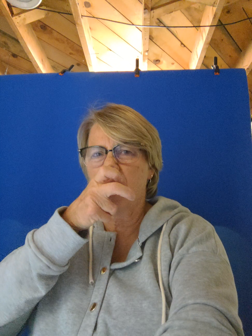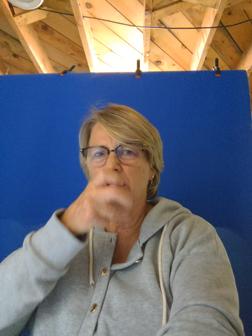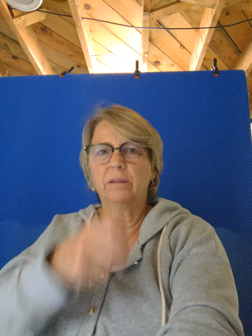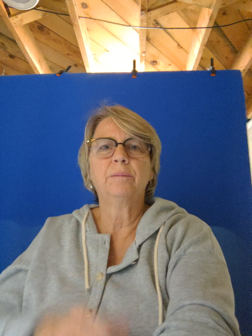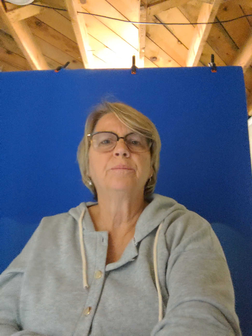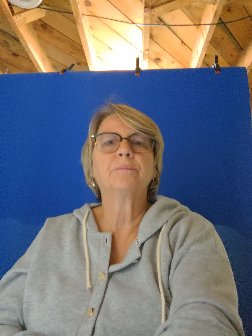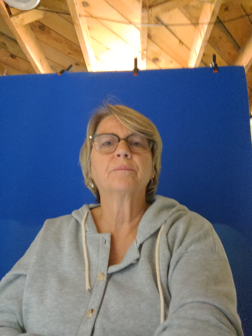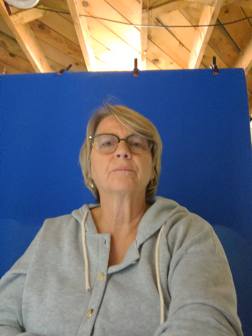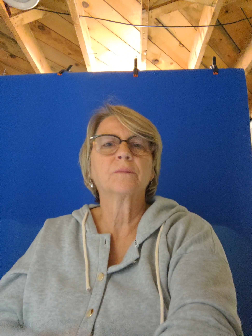bug